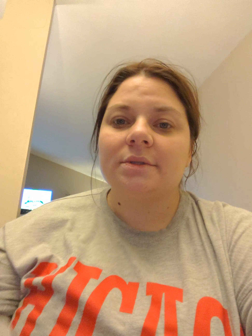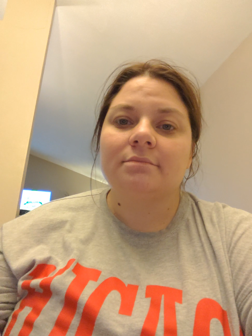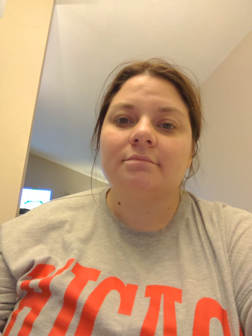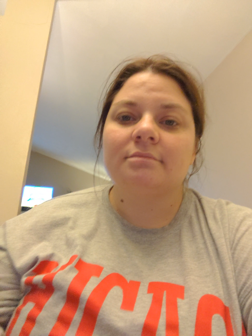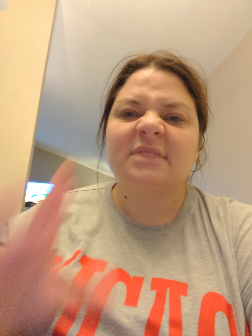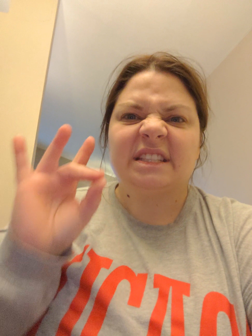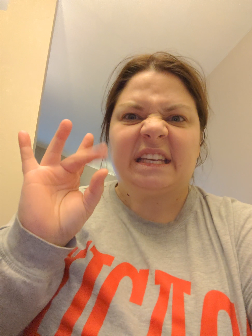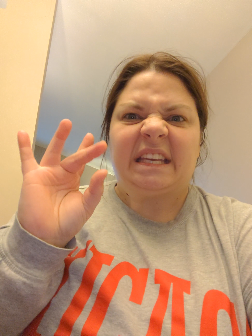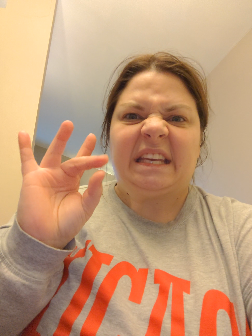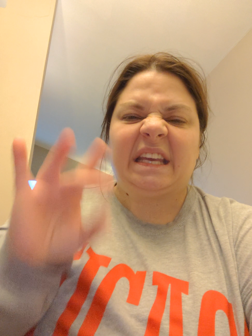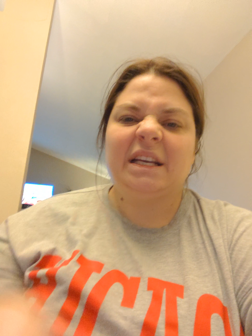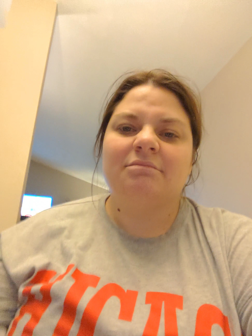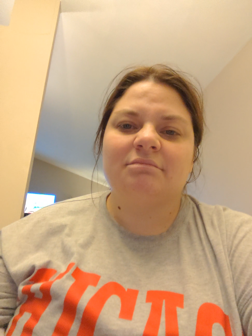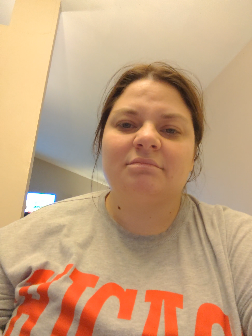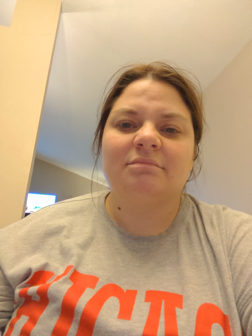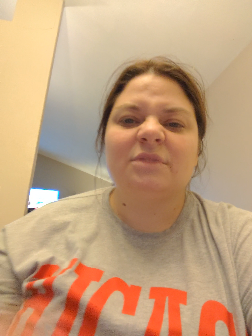sticky